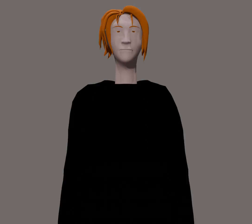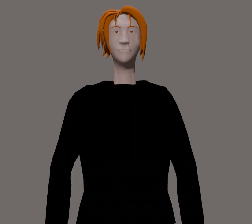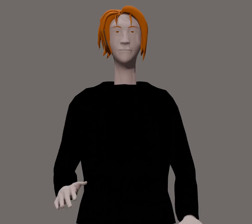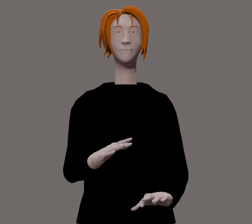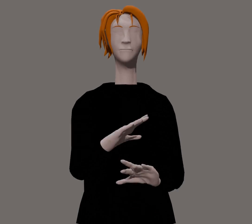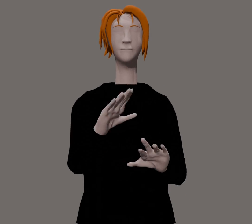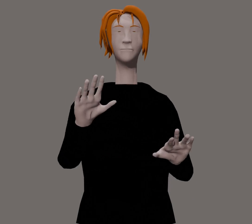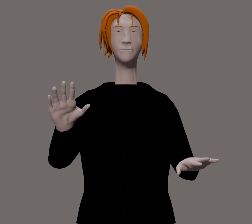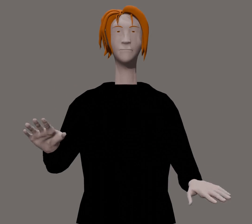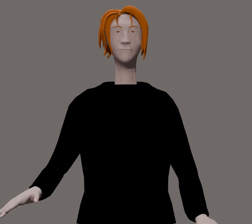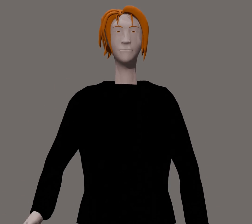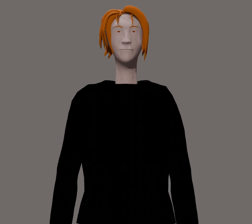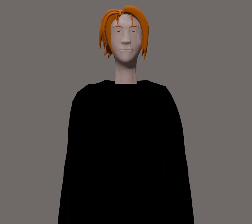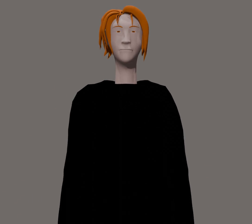Complacent